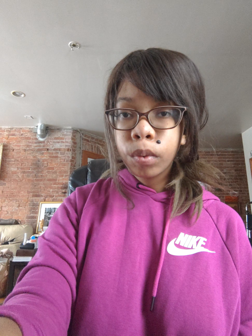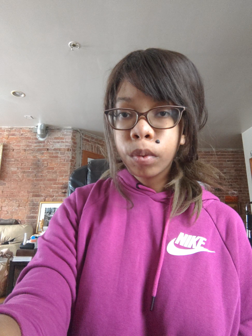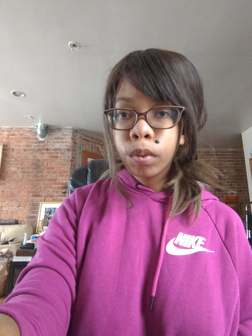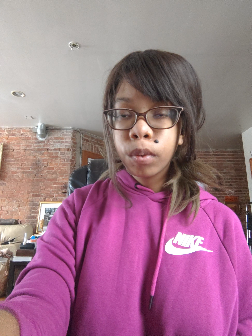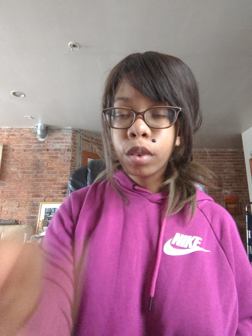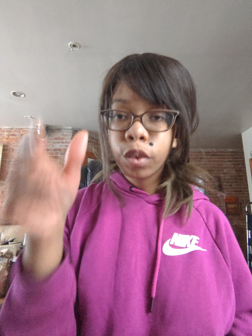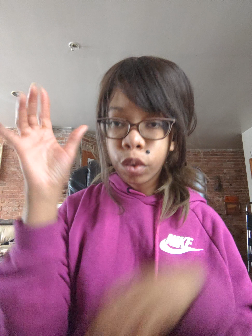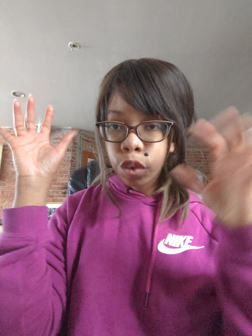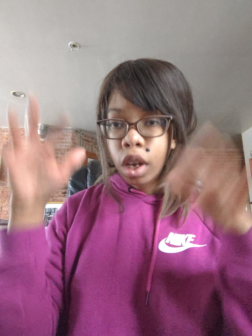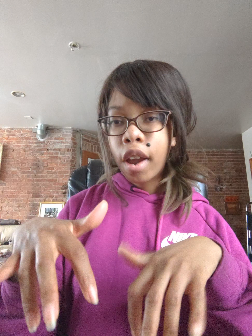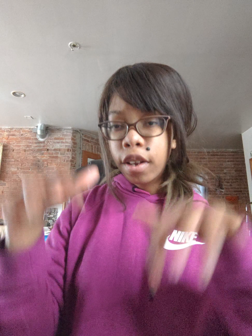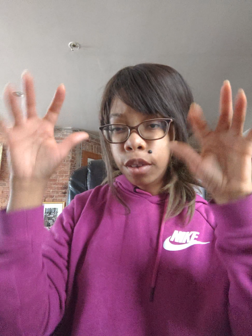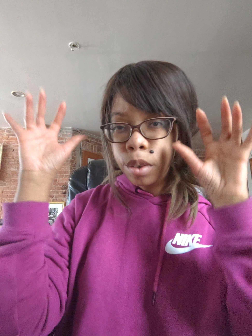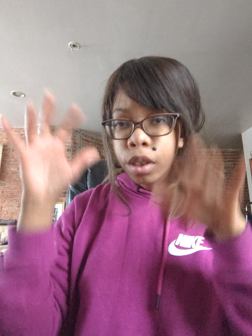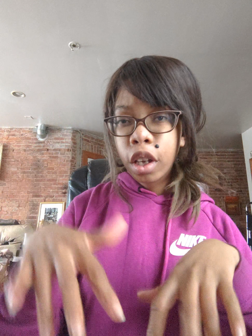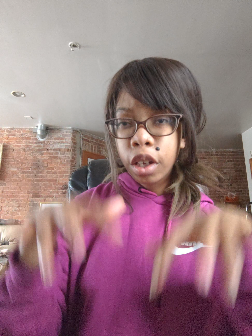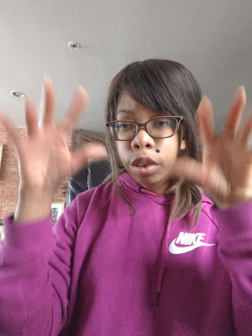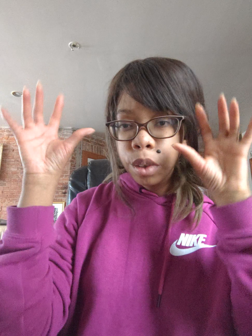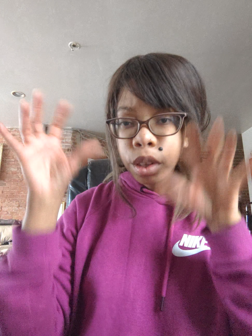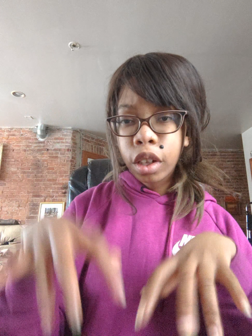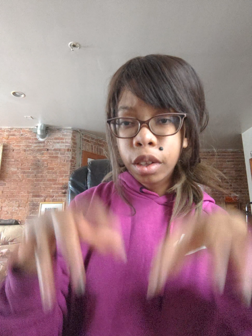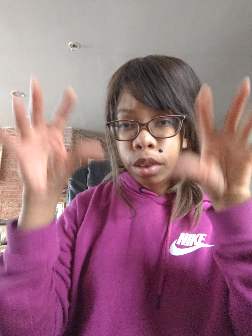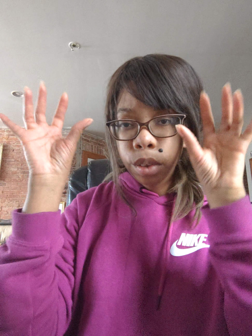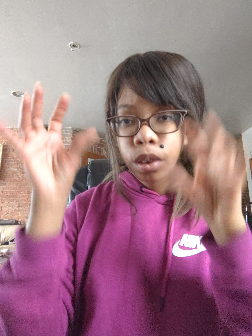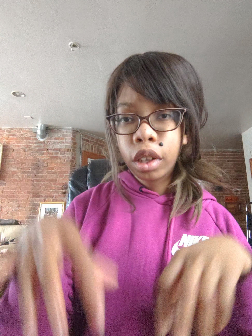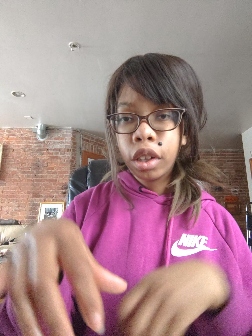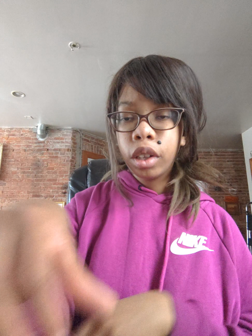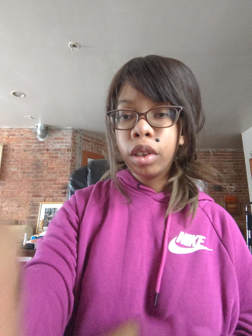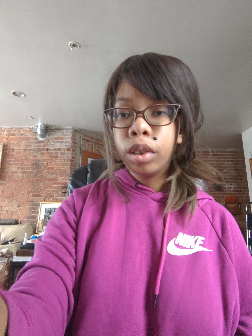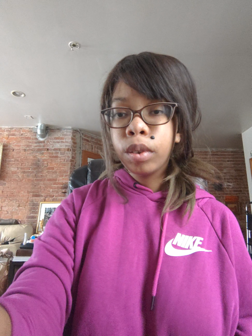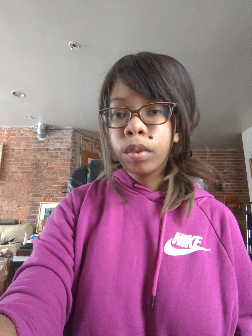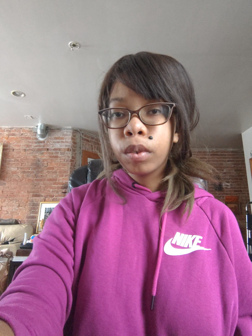rain